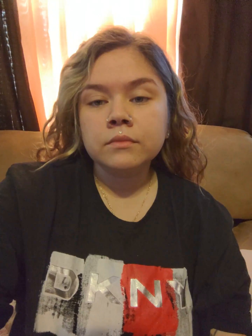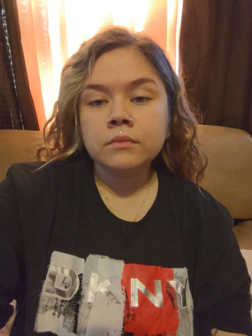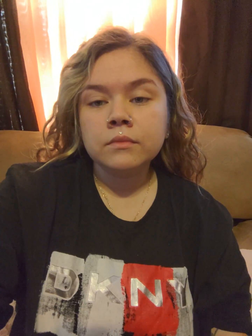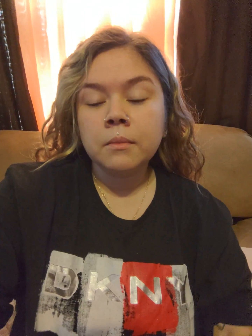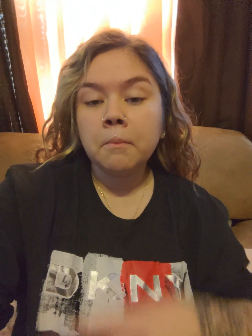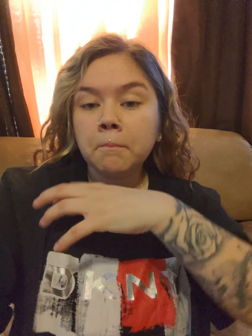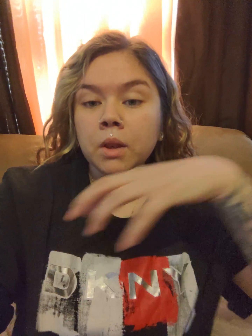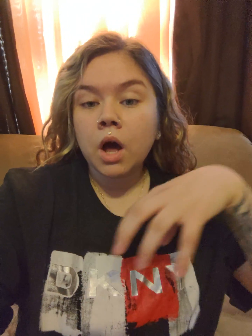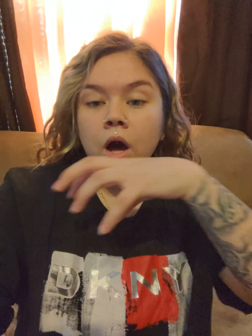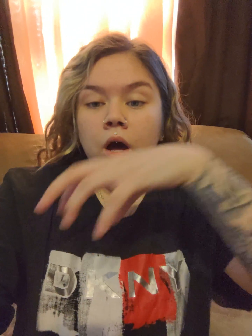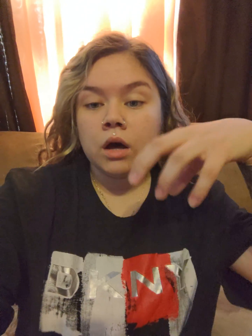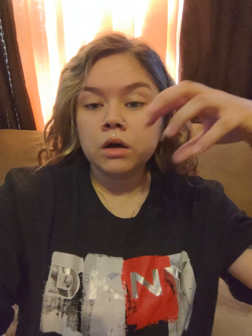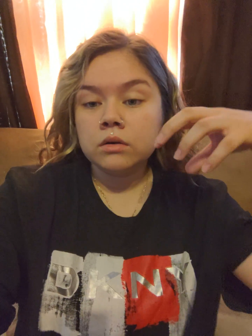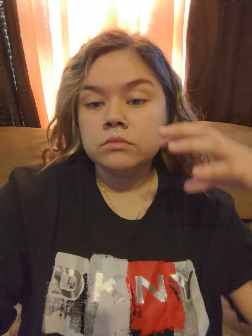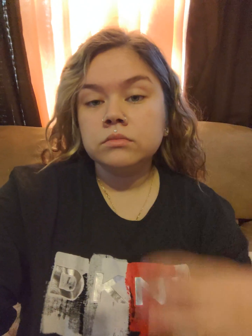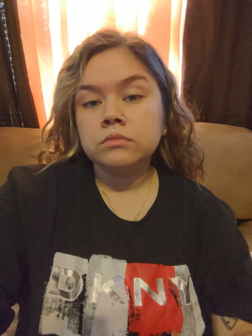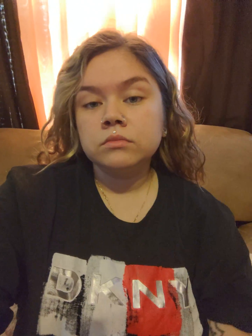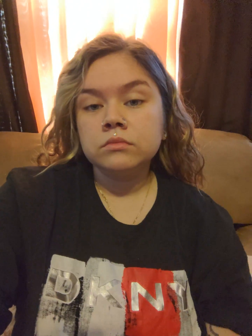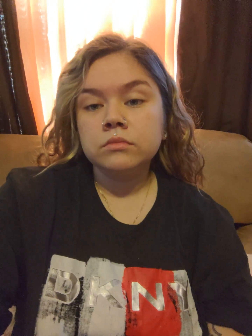block